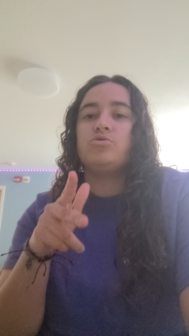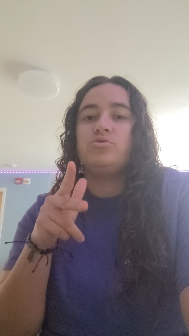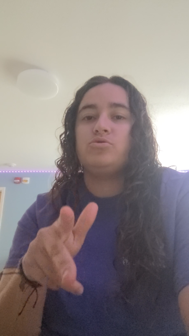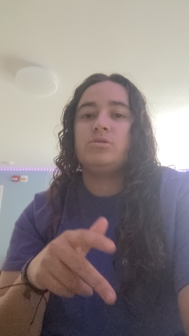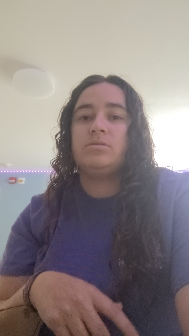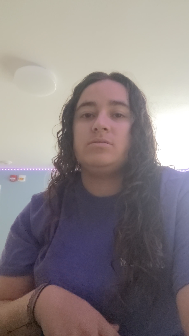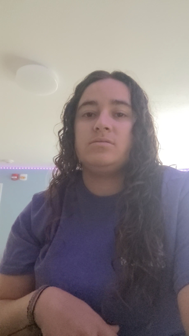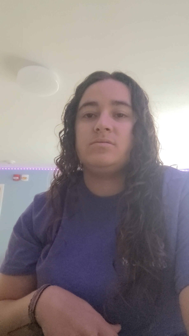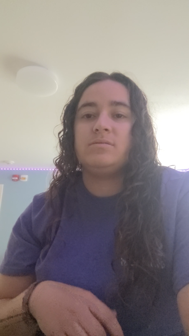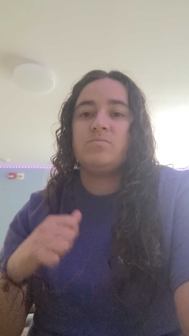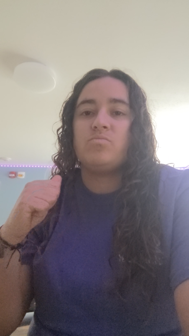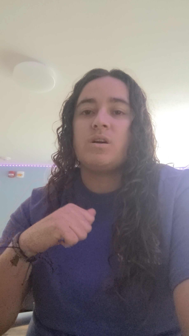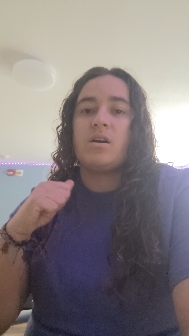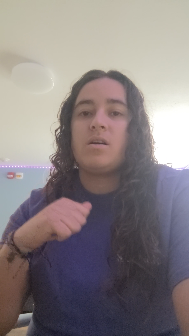rock